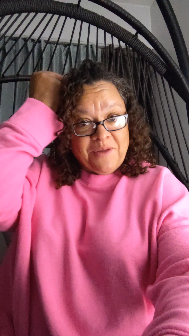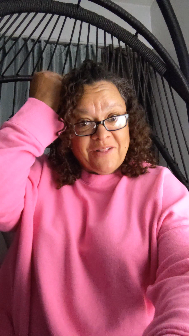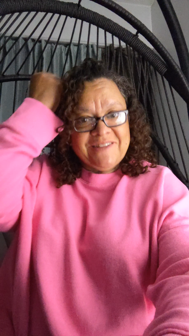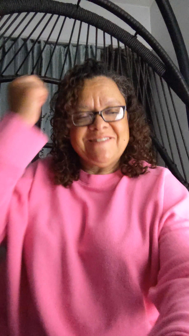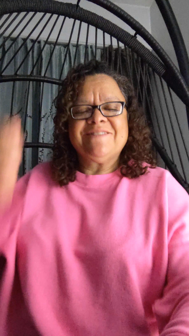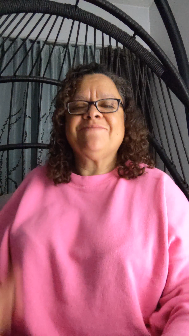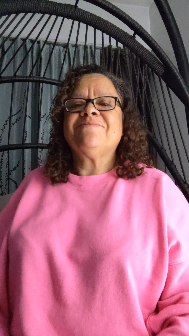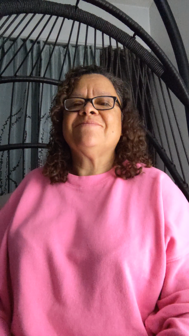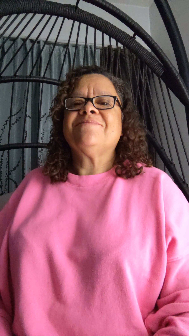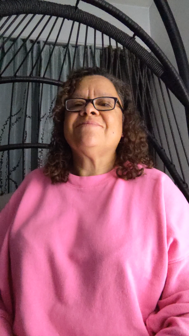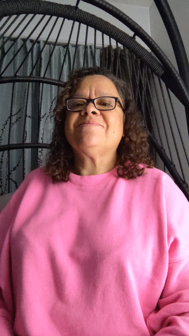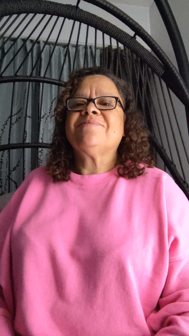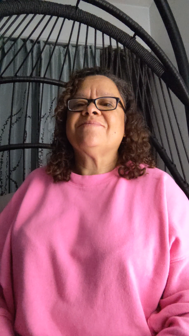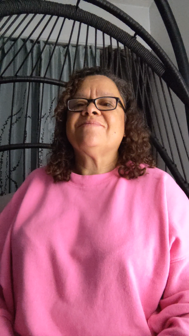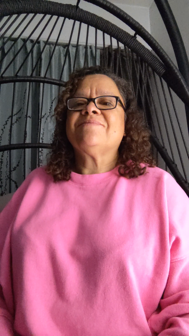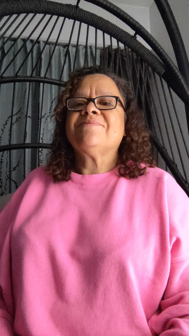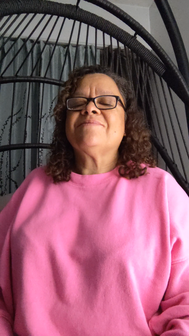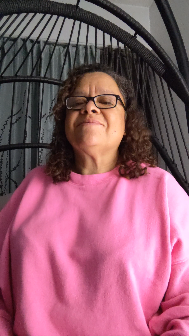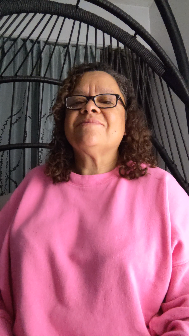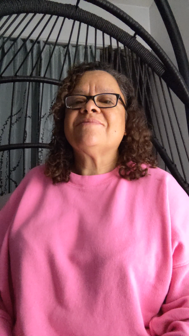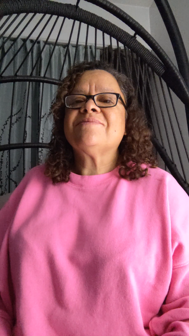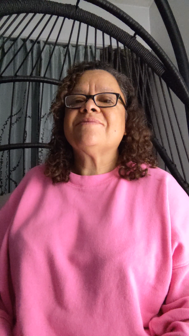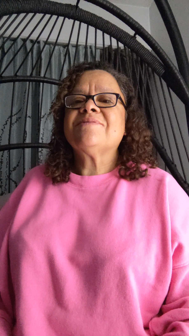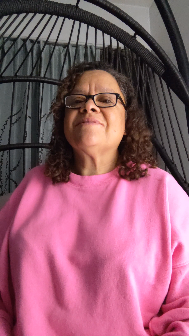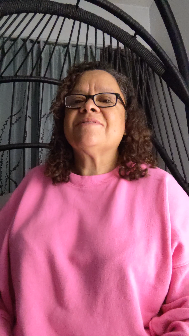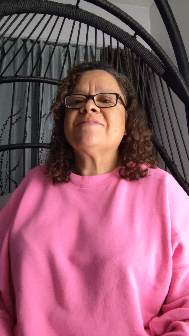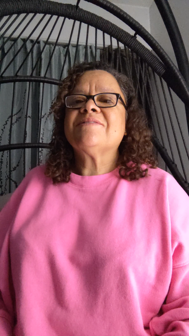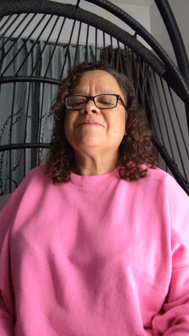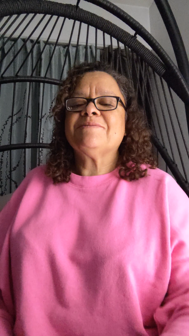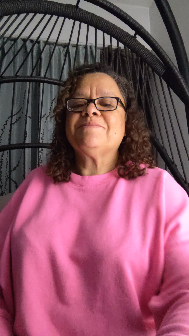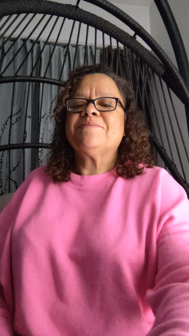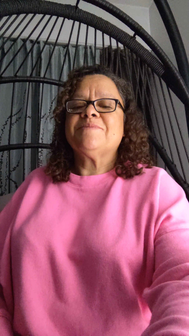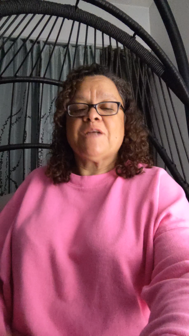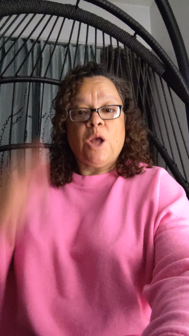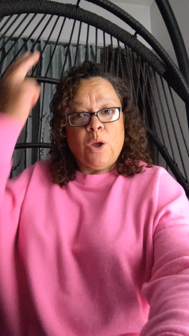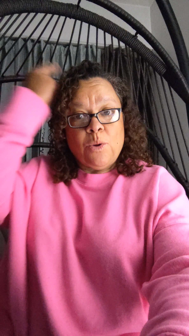rabbit